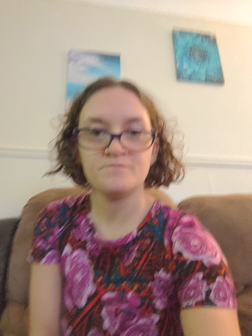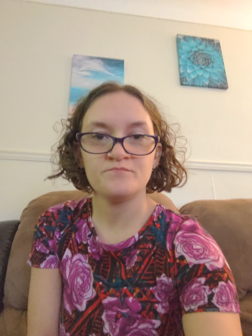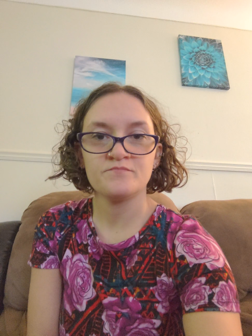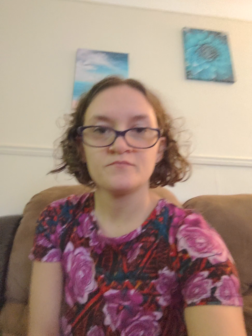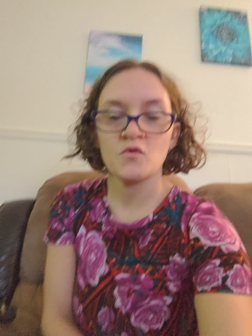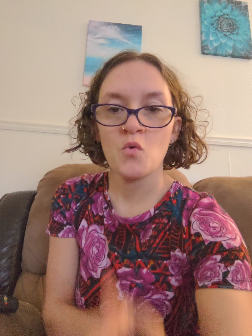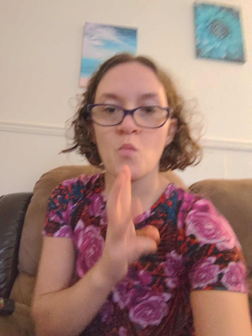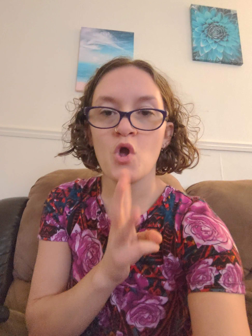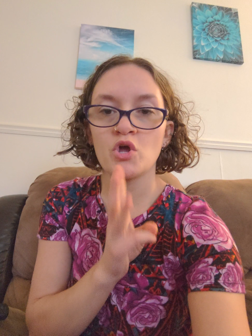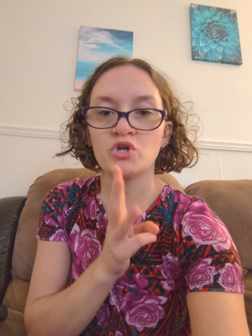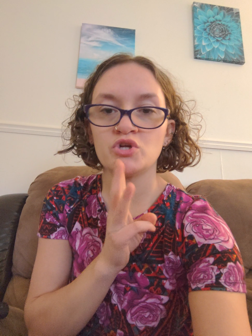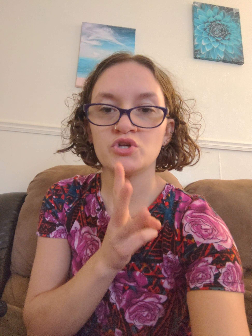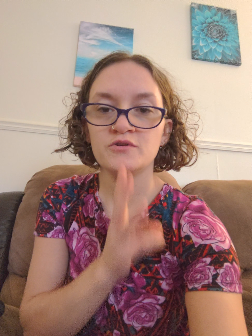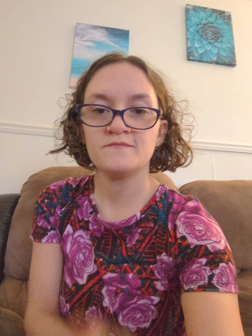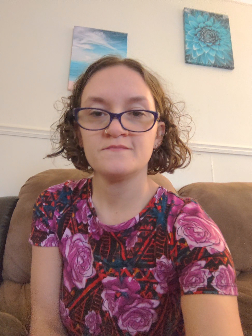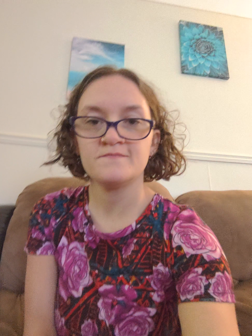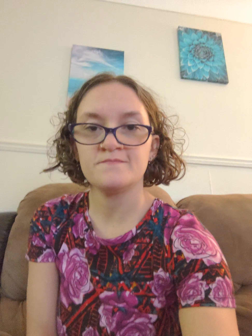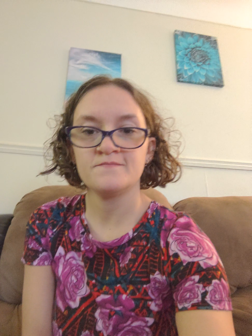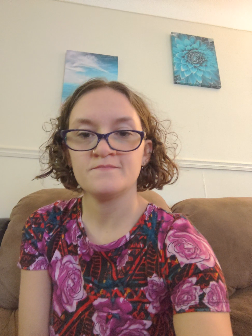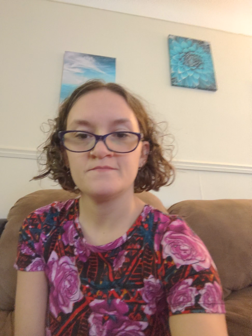water